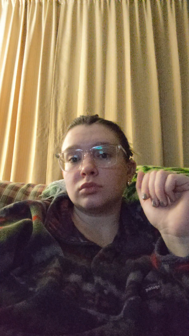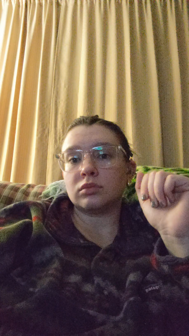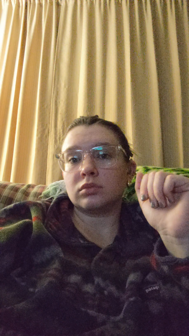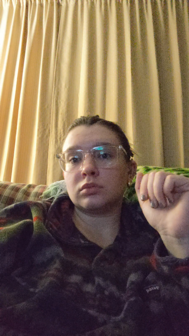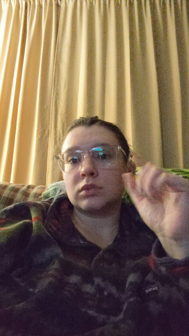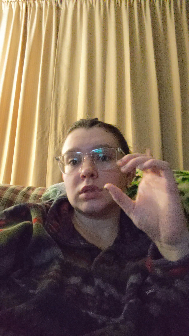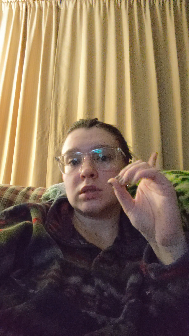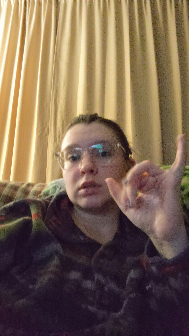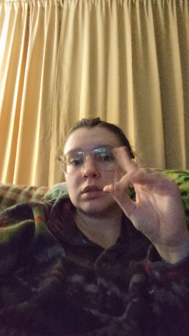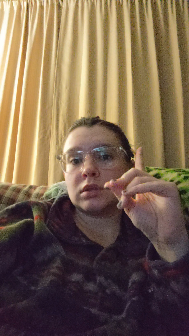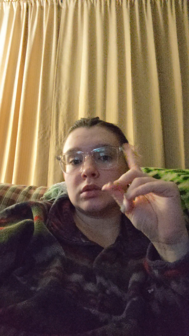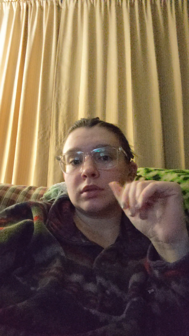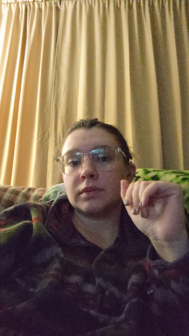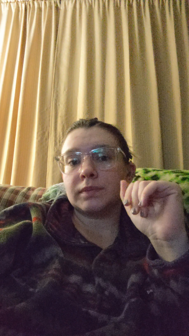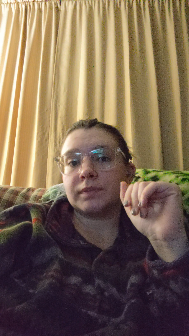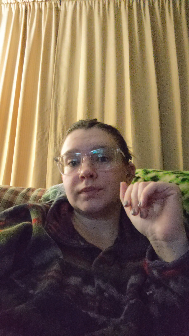did